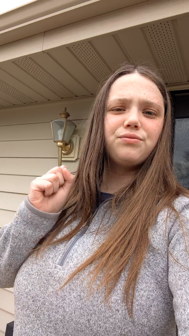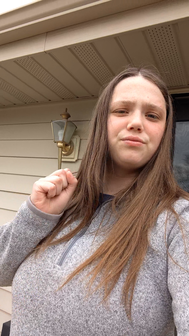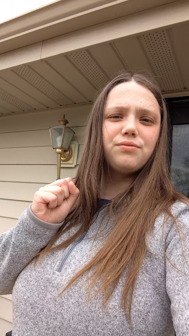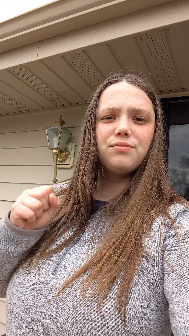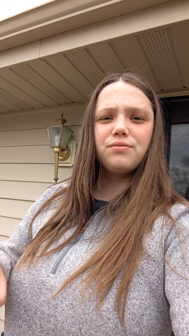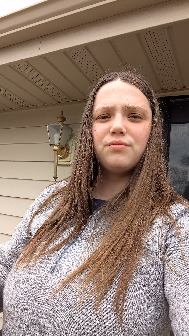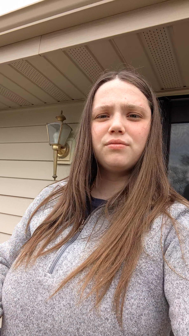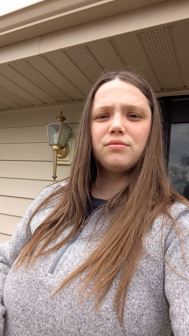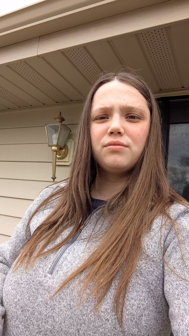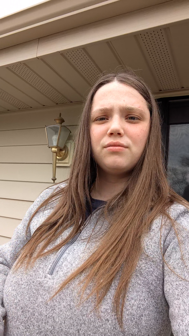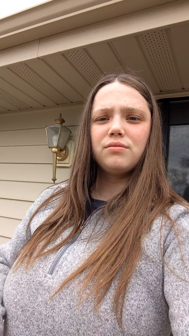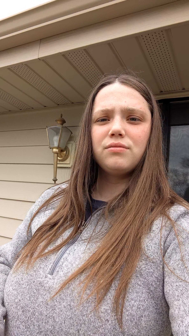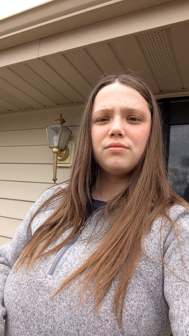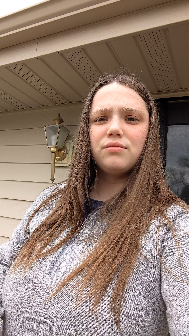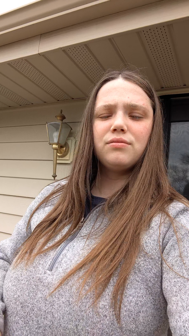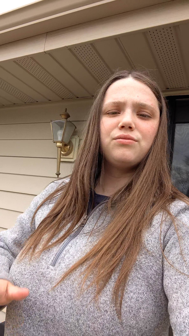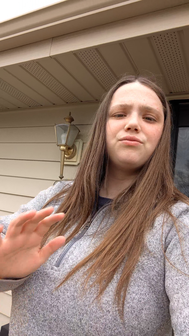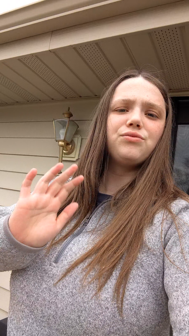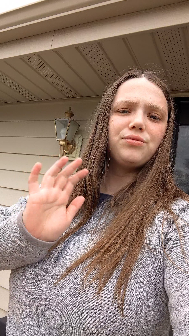cheese